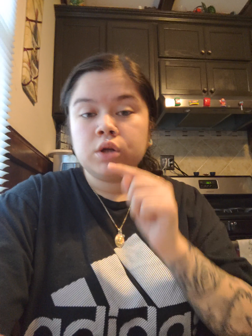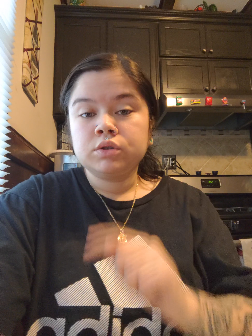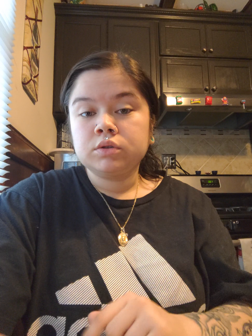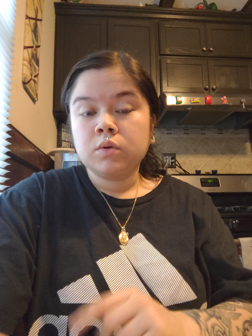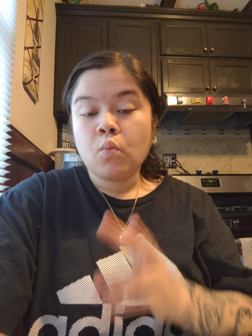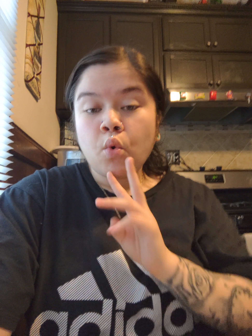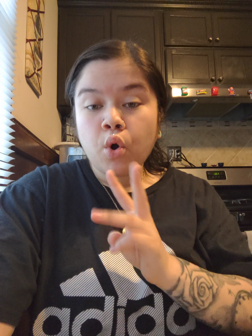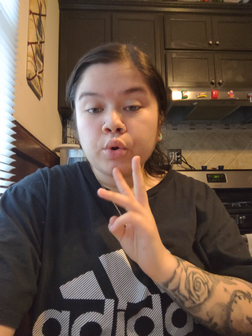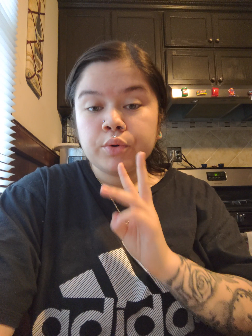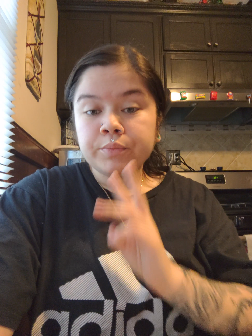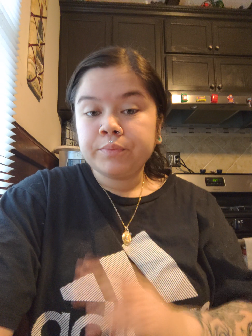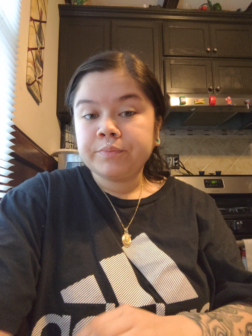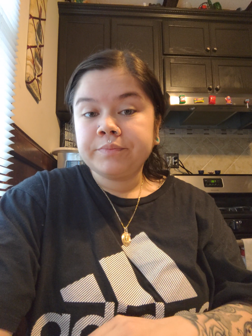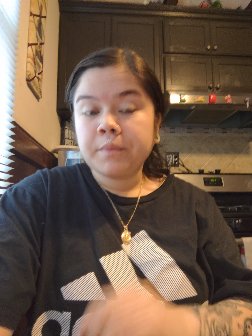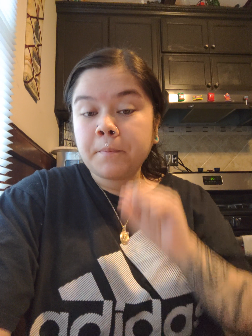water